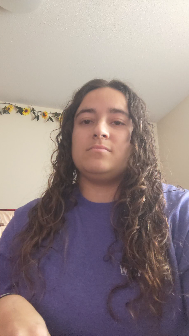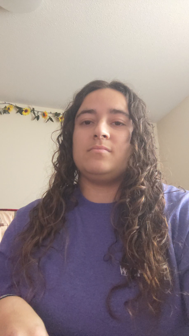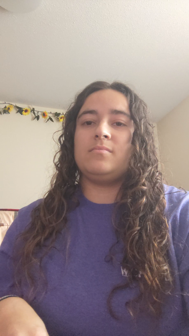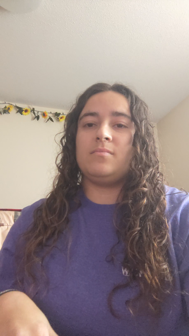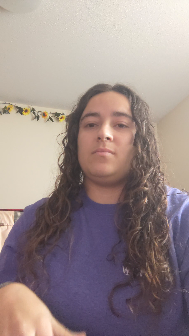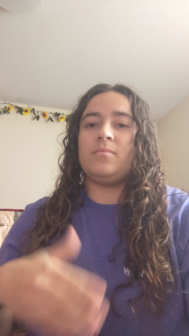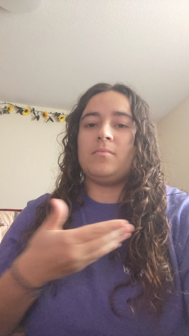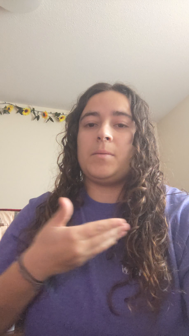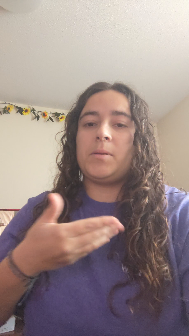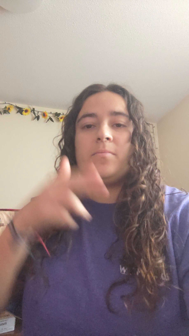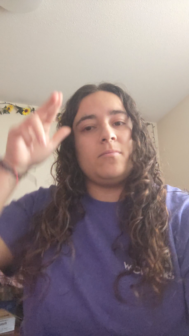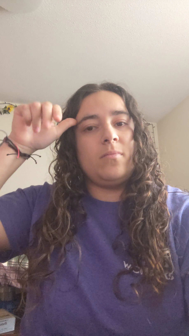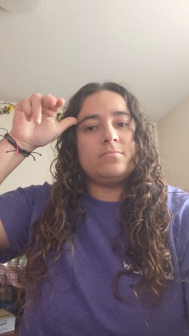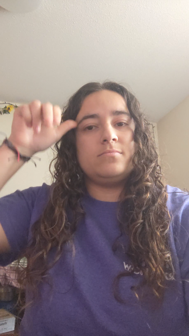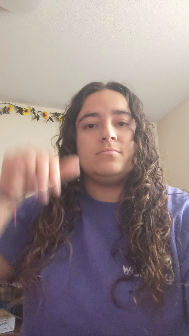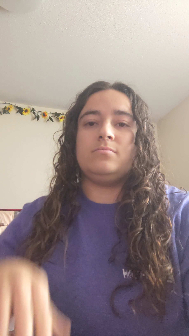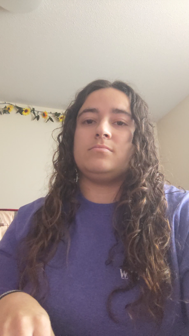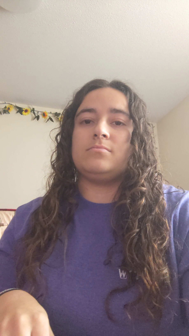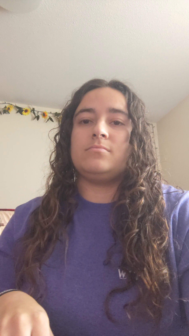pony